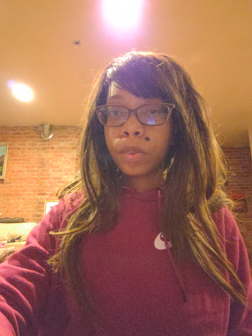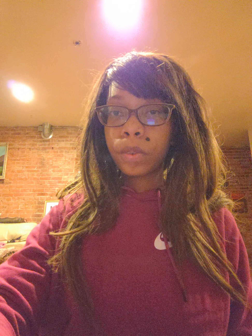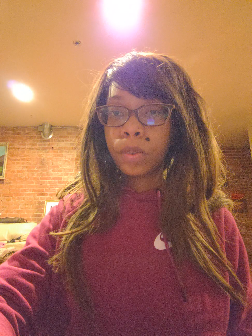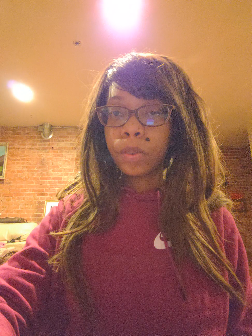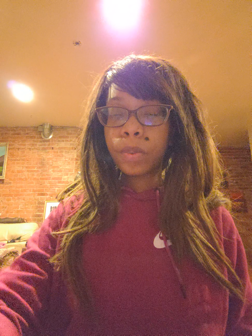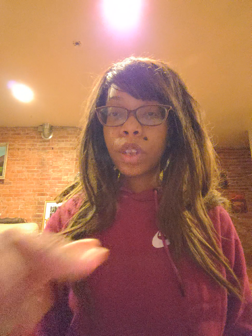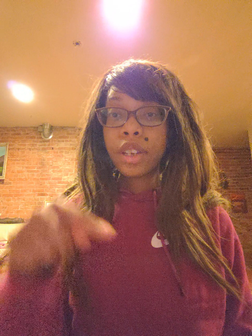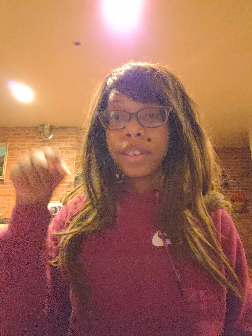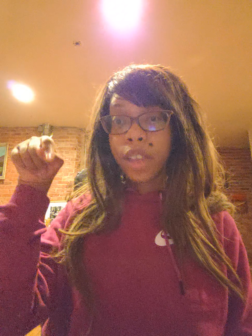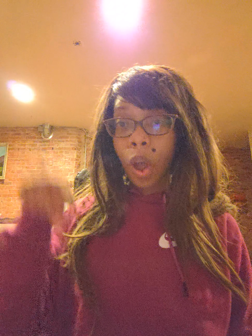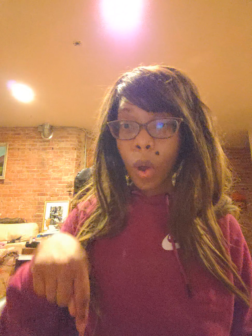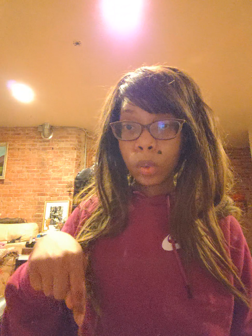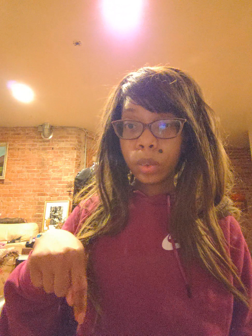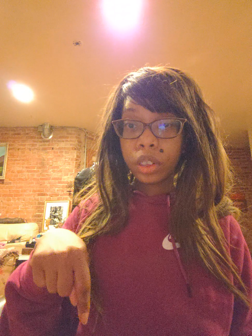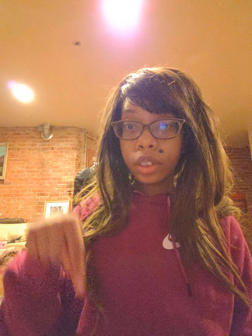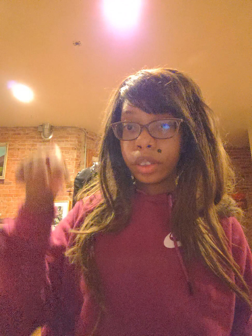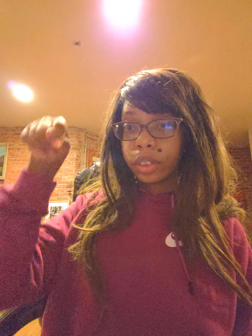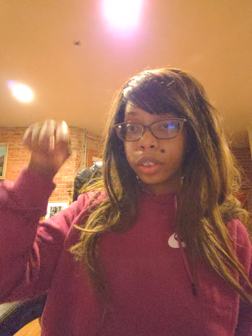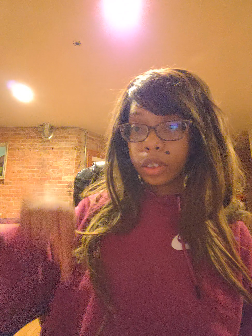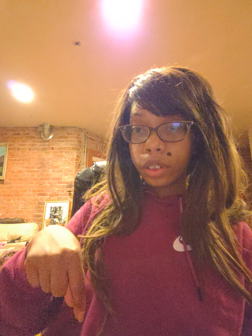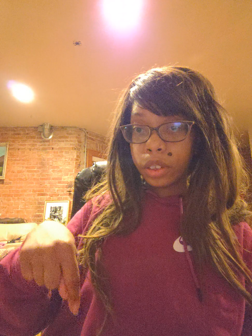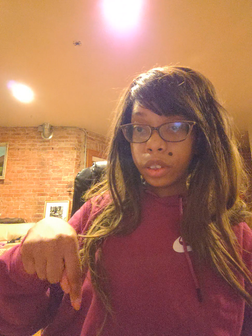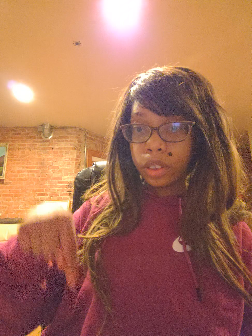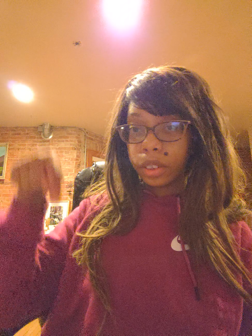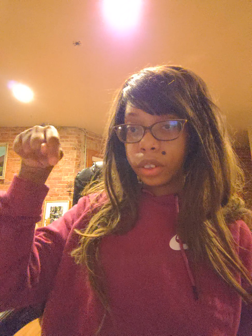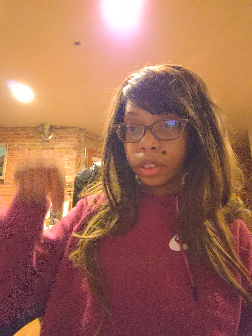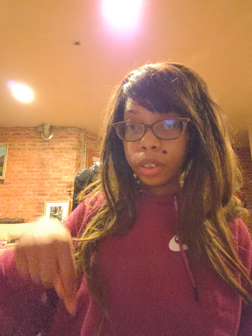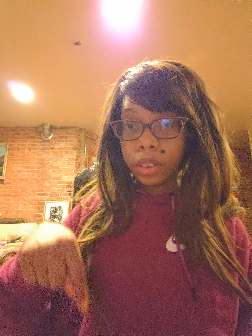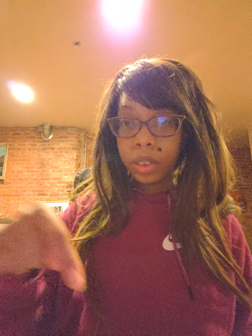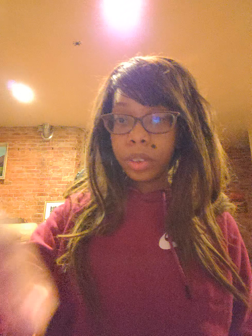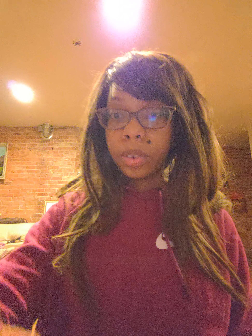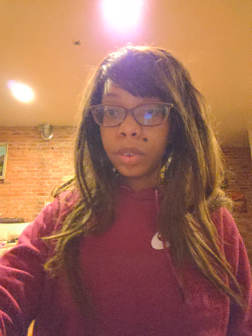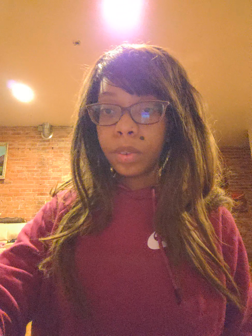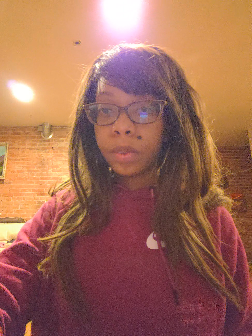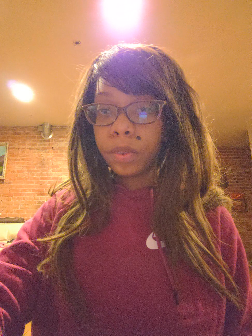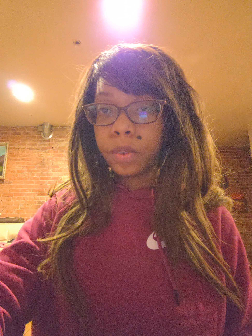down